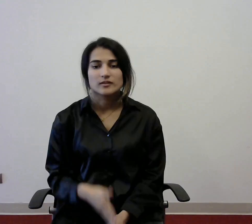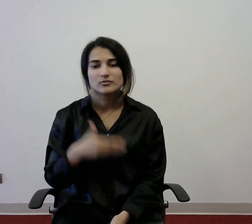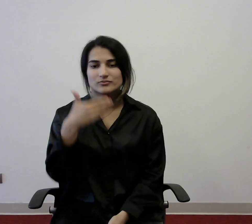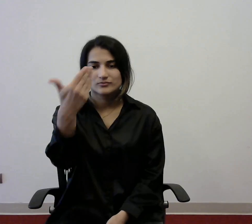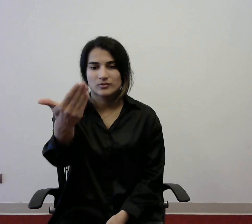siz